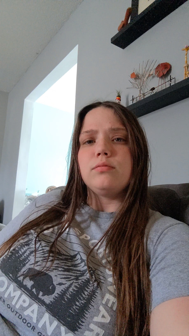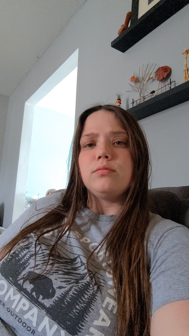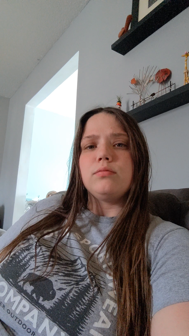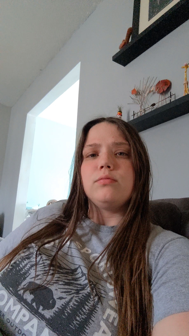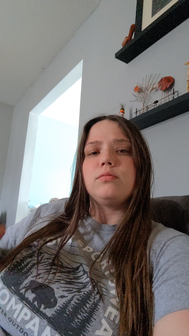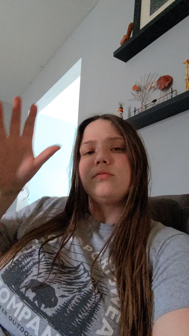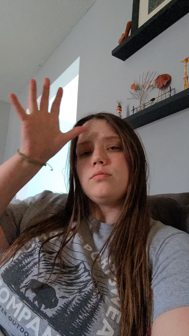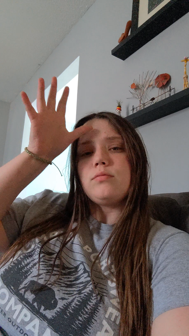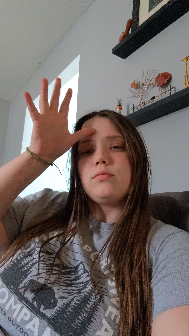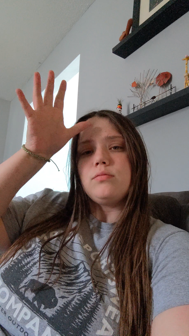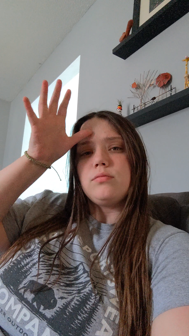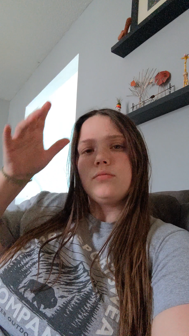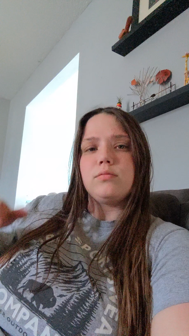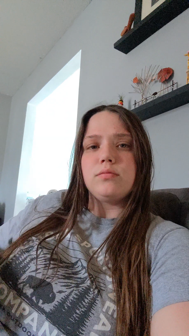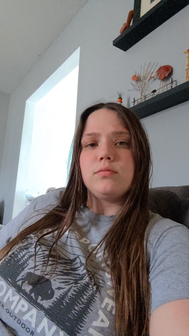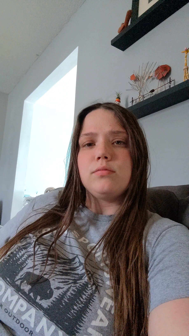daddy